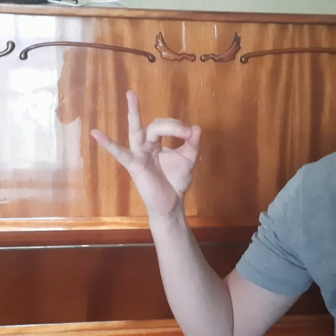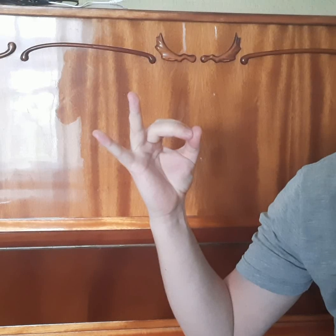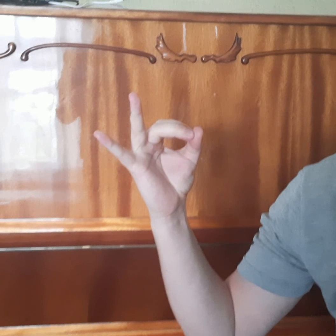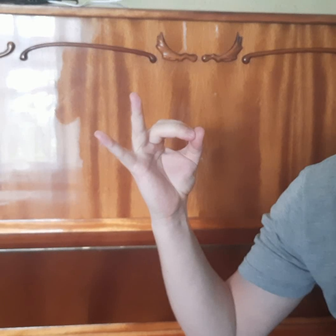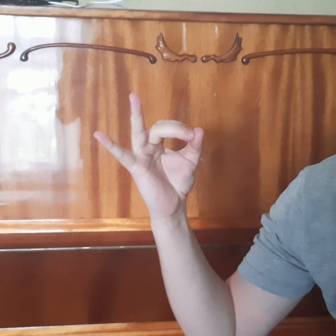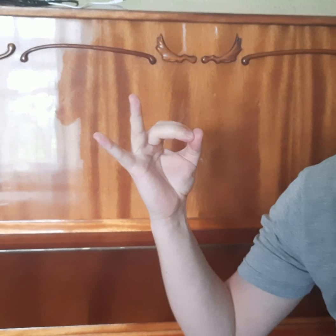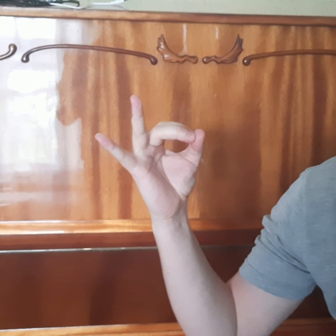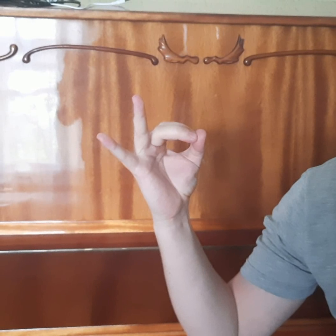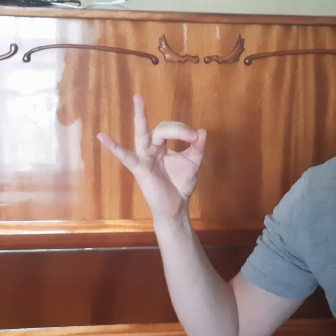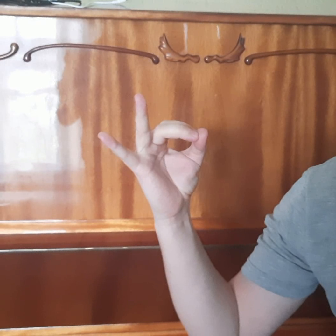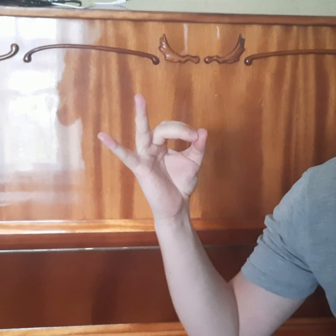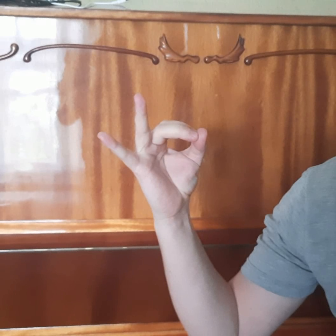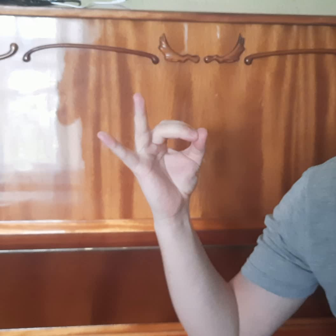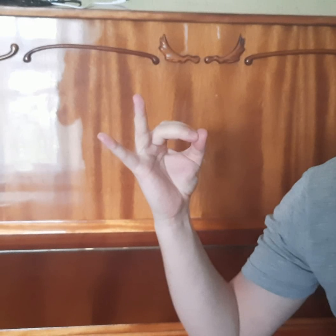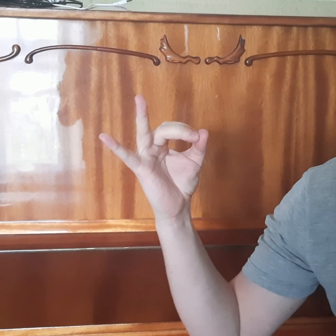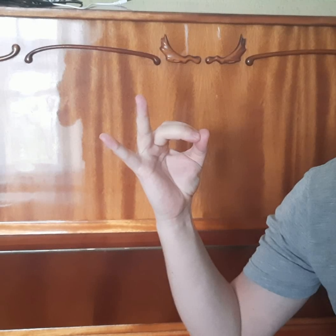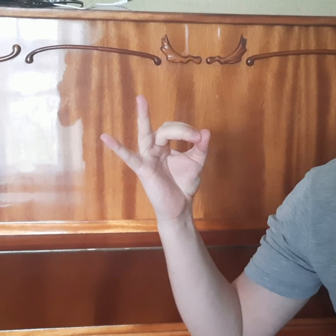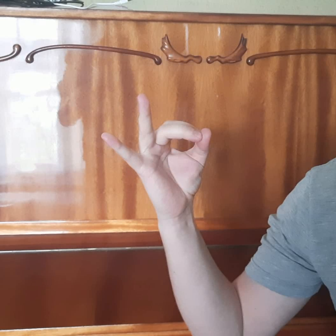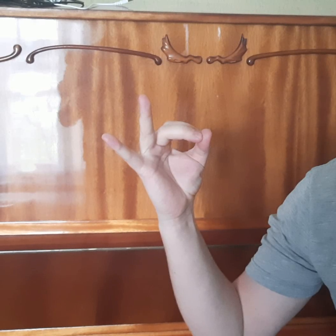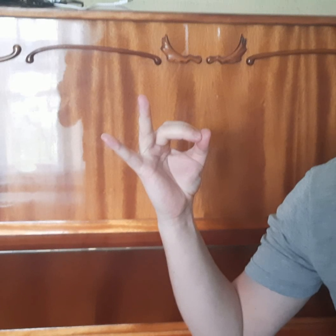И